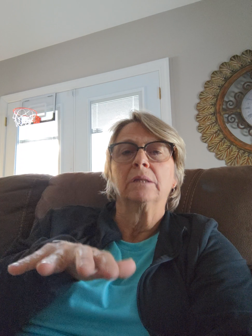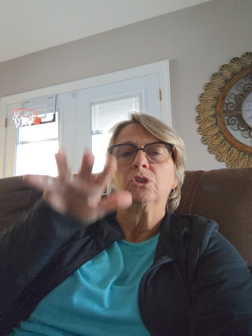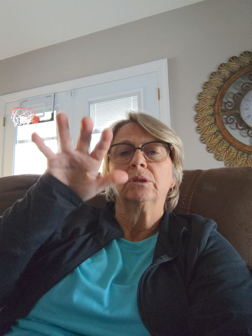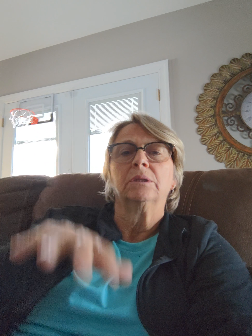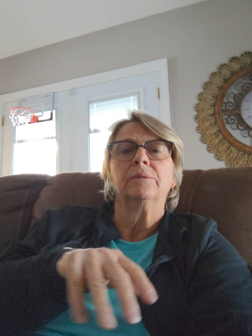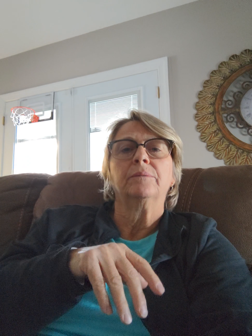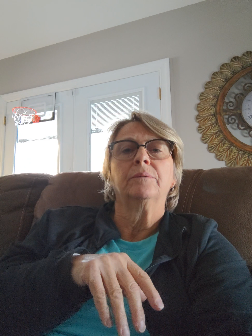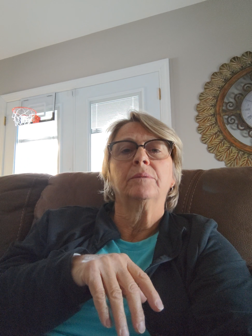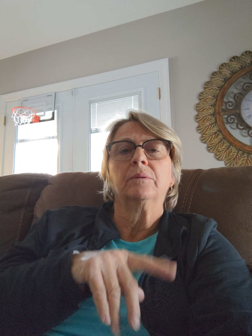alligator